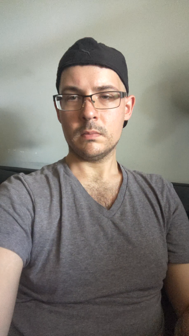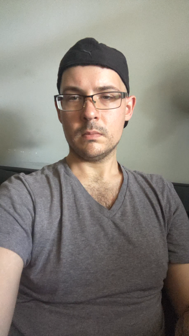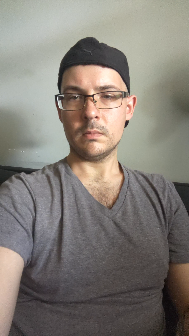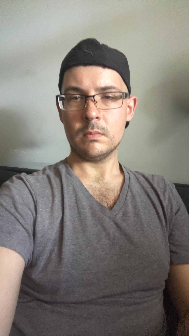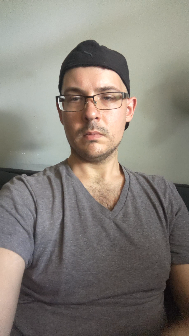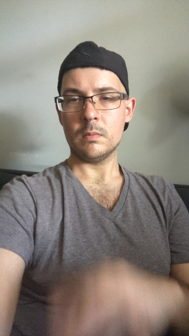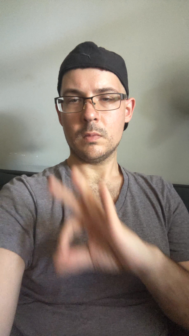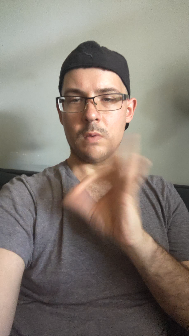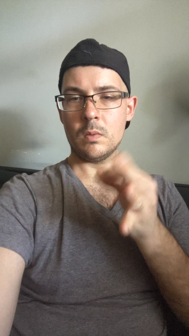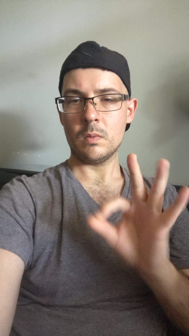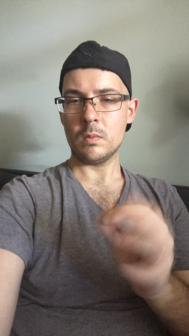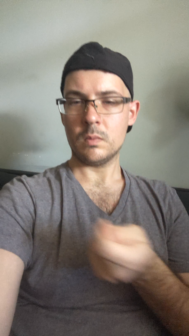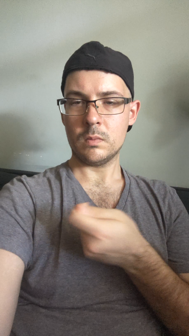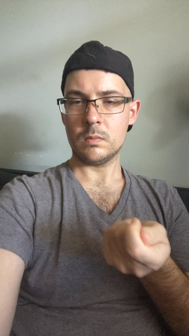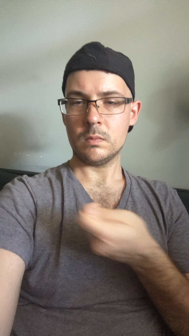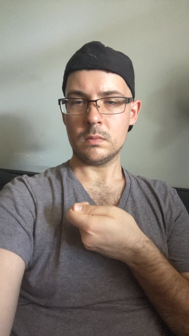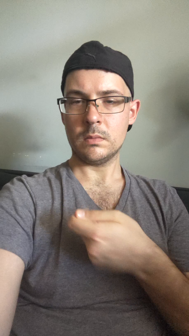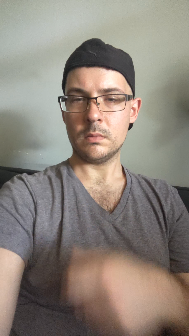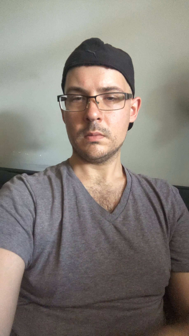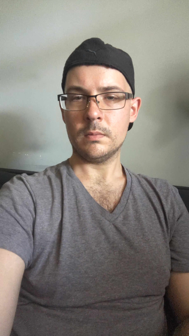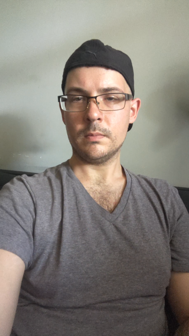hose